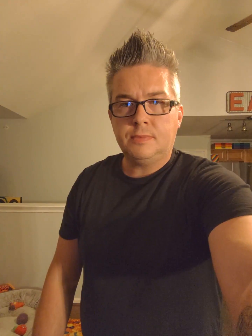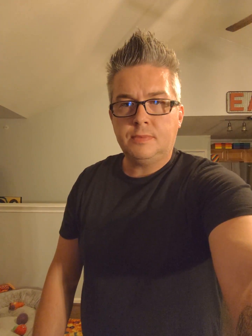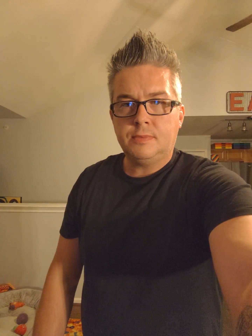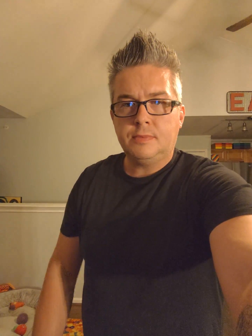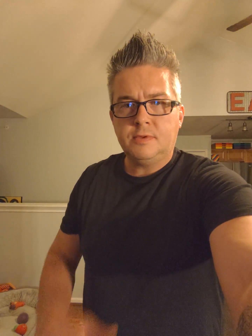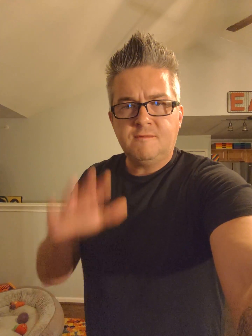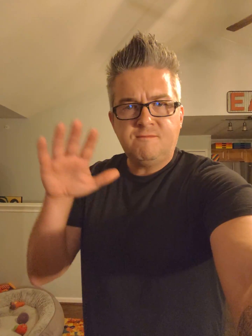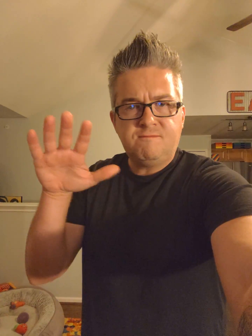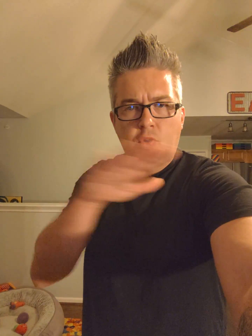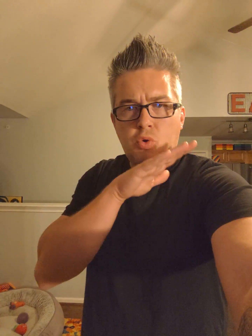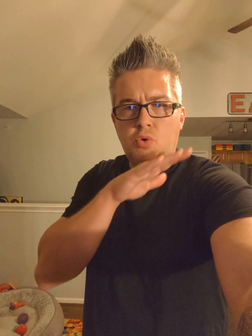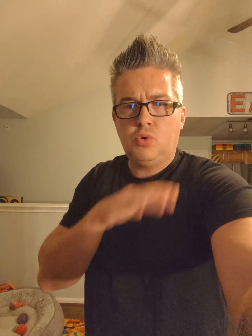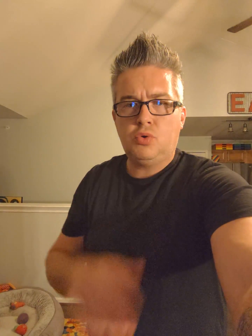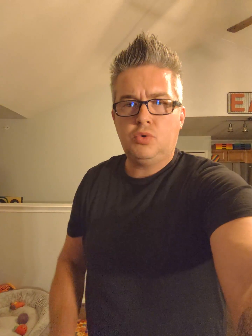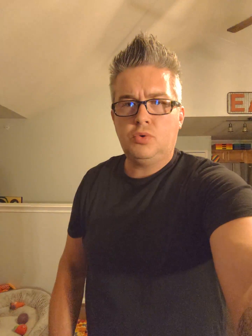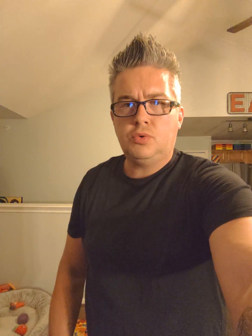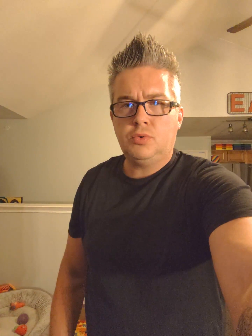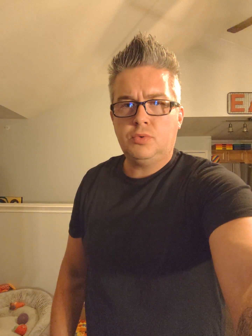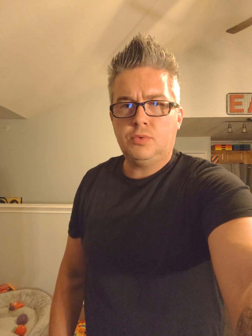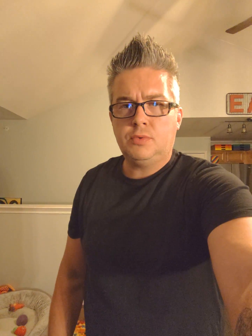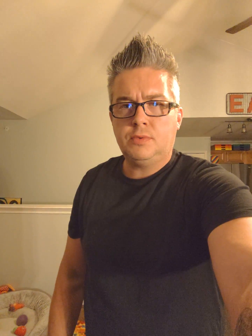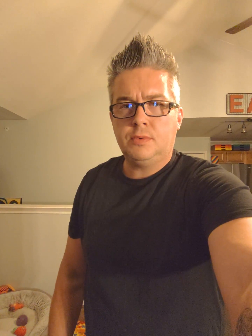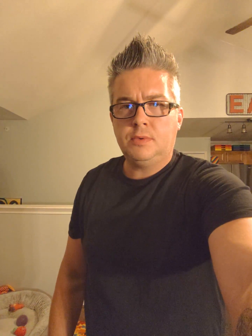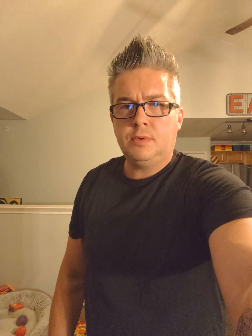full